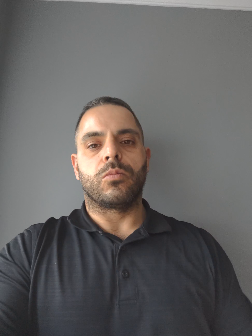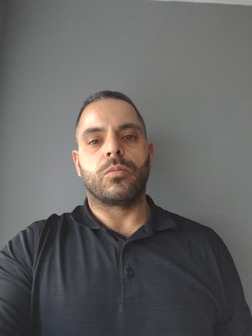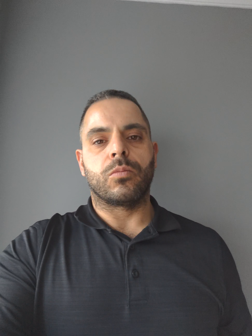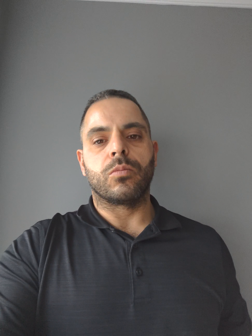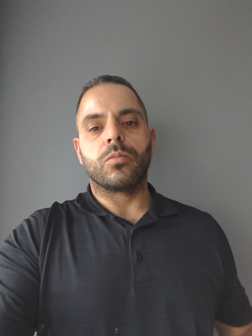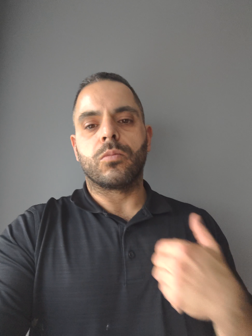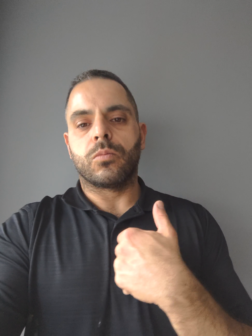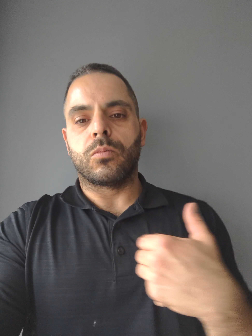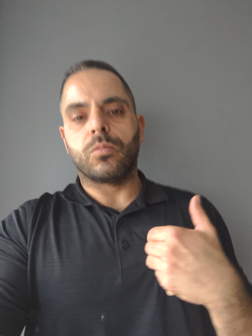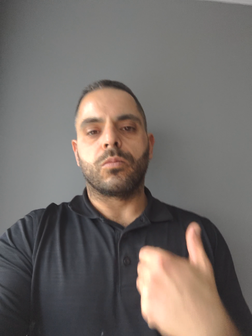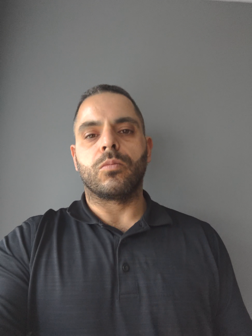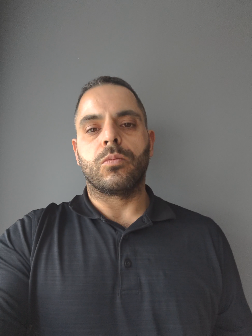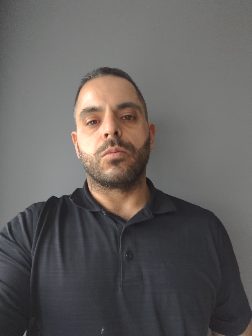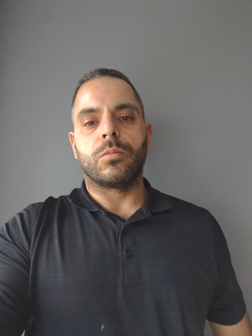animal